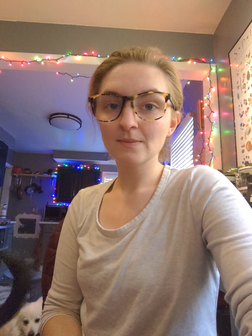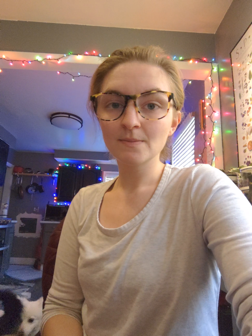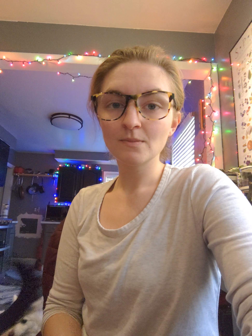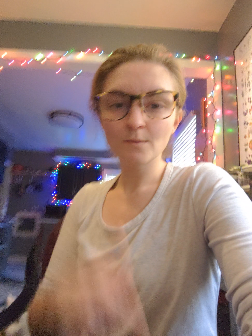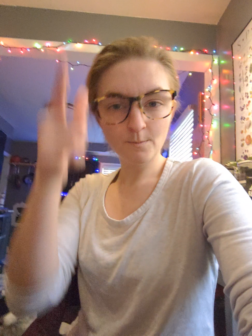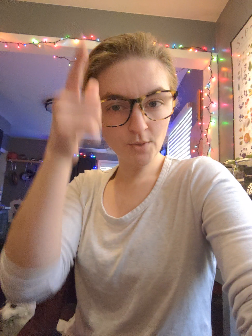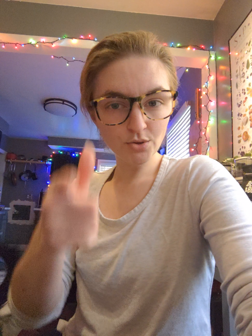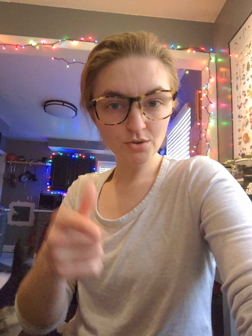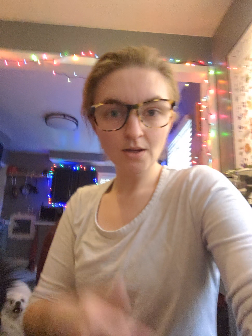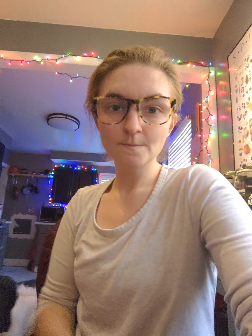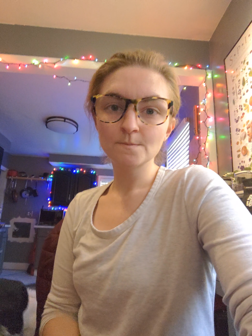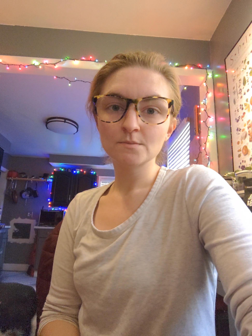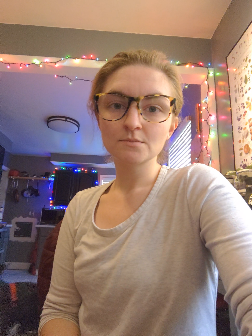brother